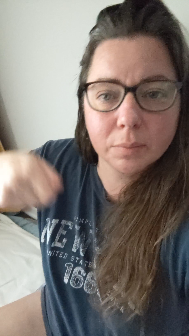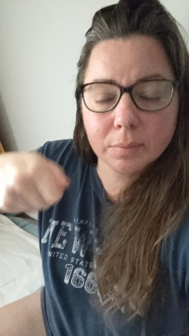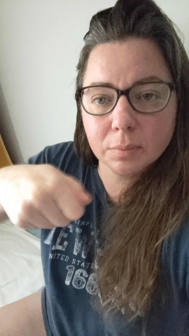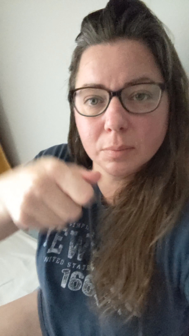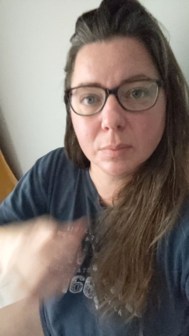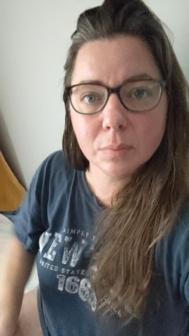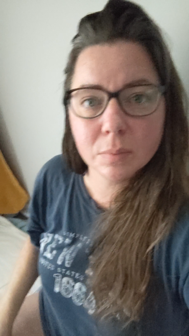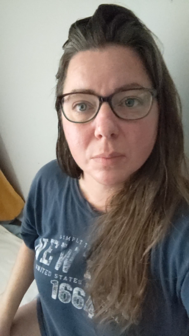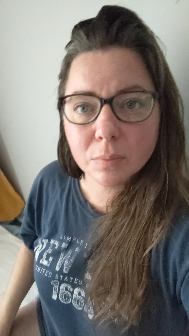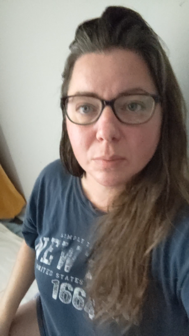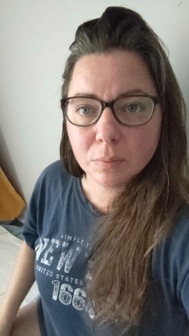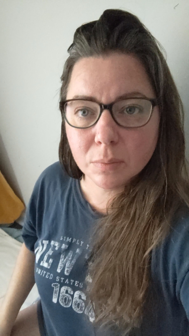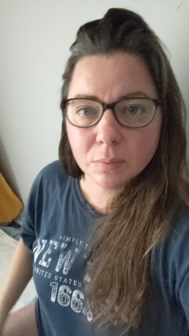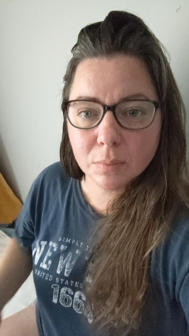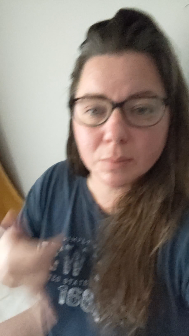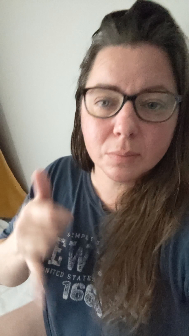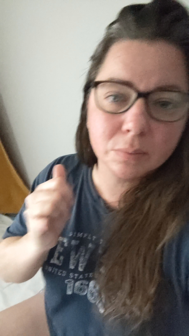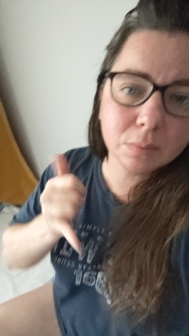rocking chair